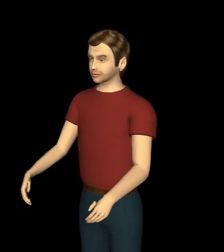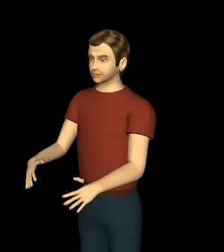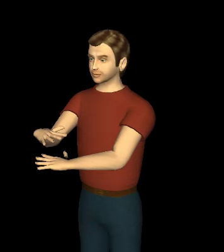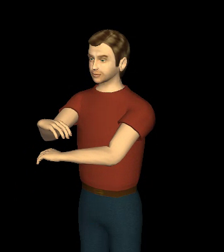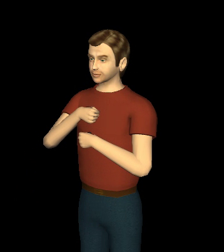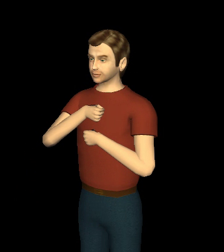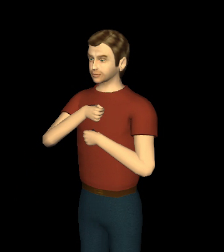يعترف